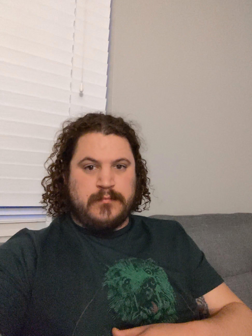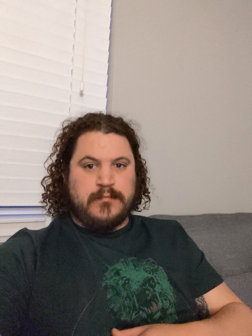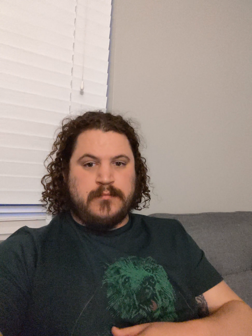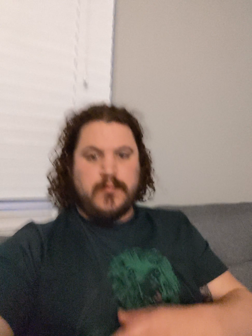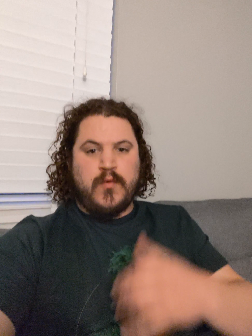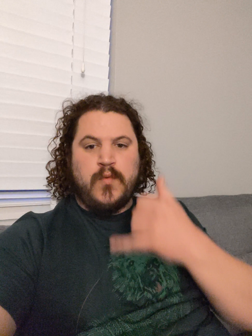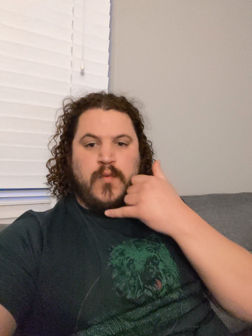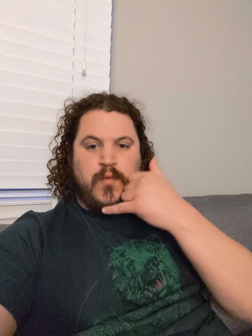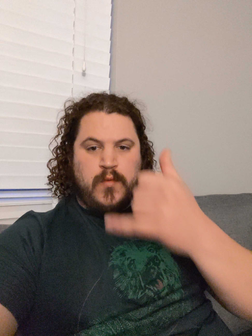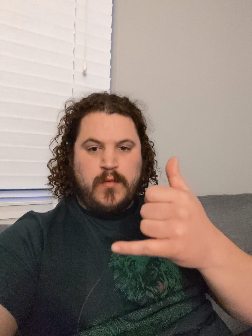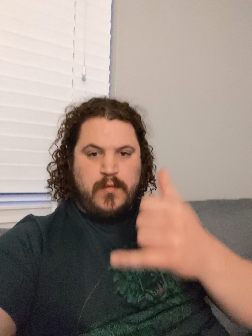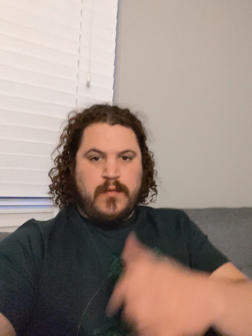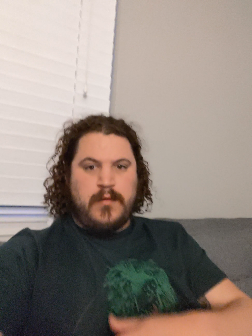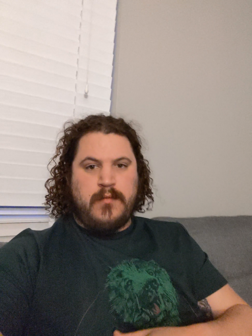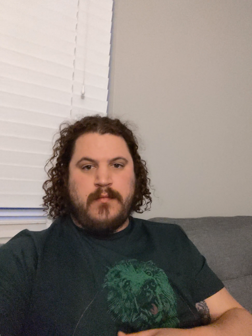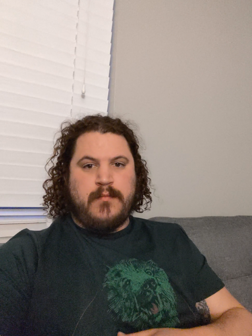call on the phone